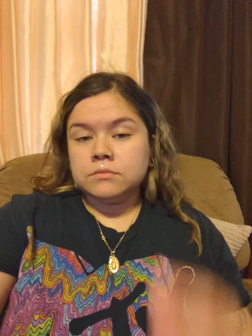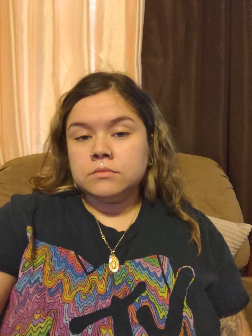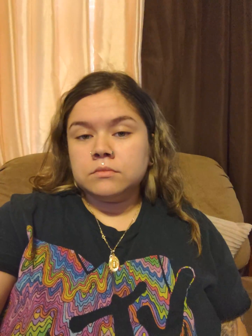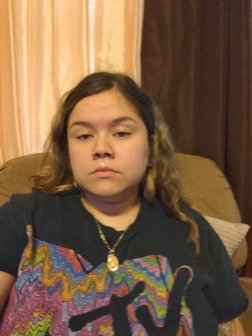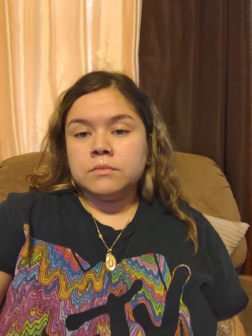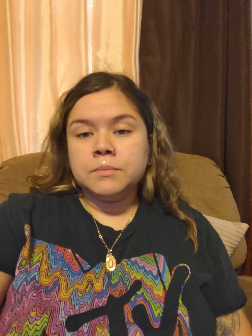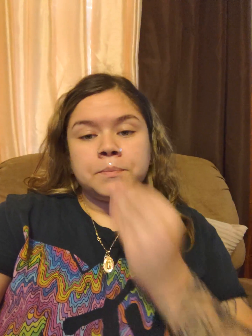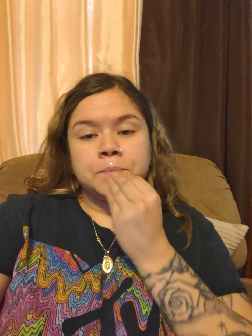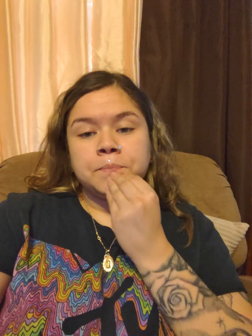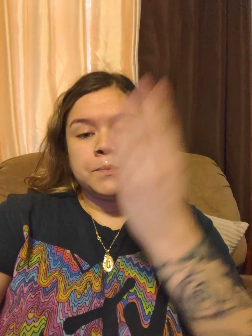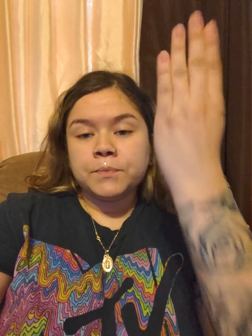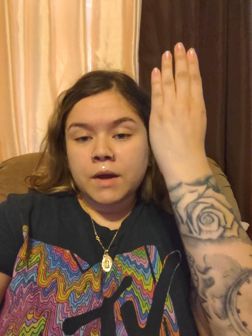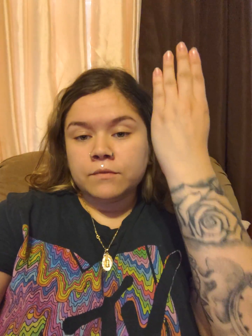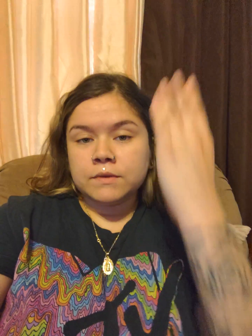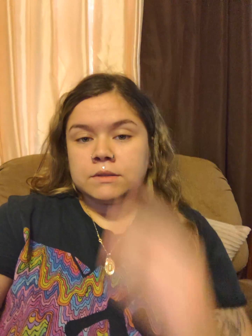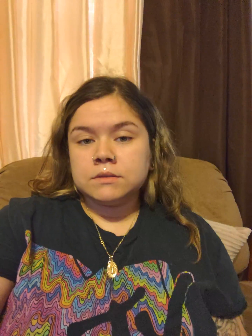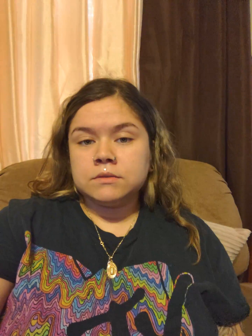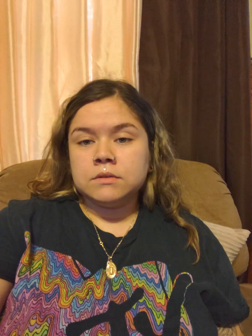breakfast